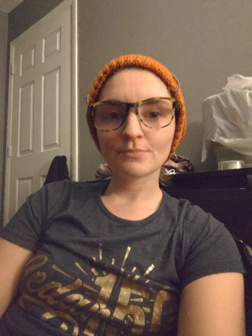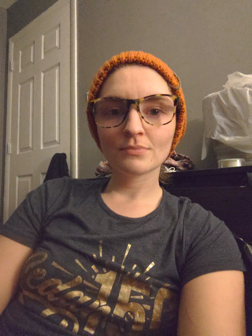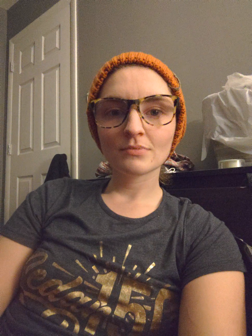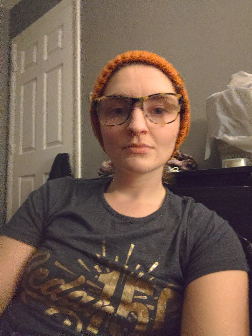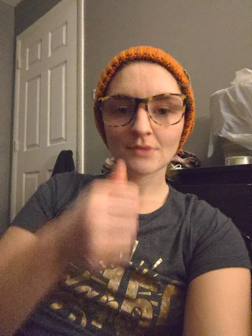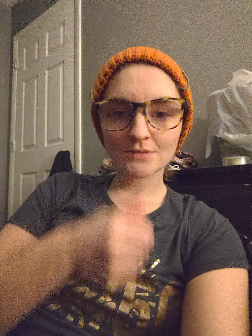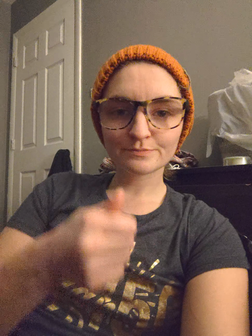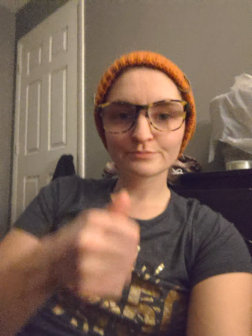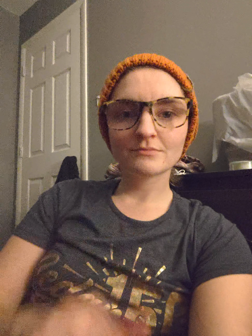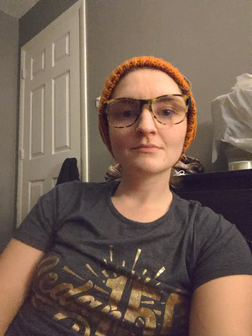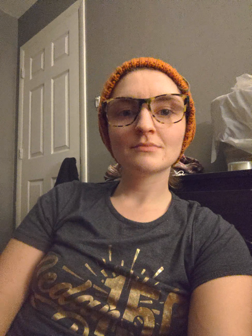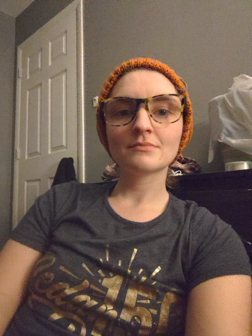hide